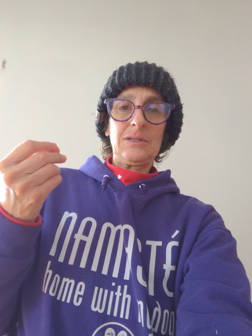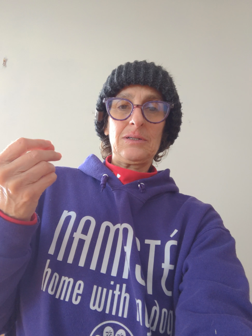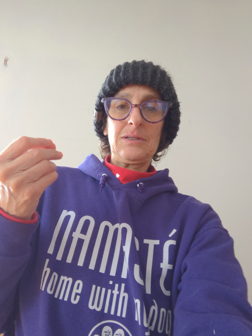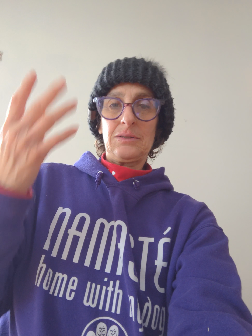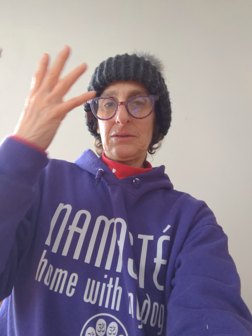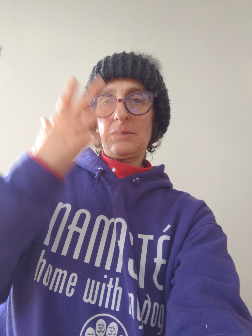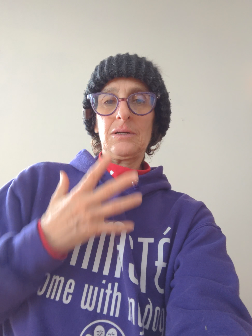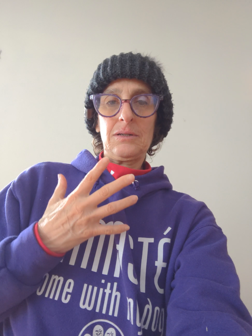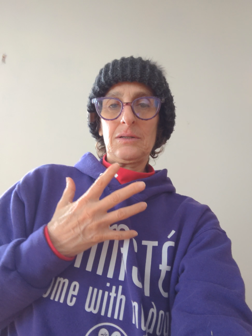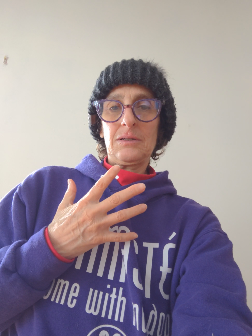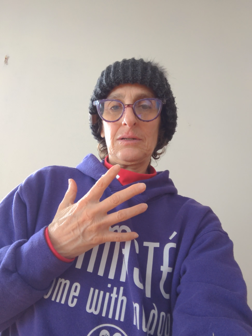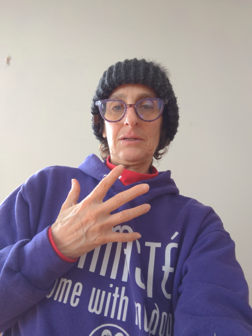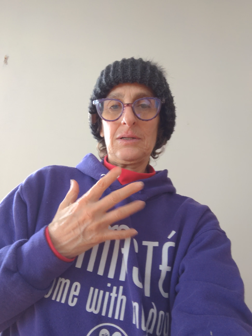sad